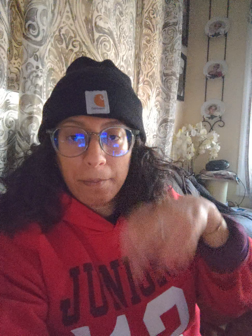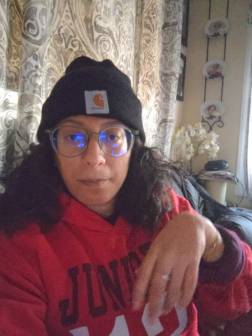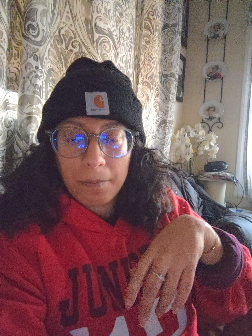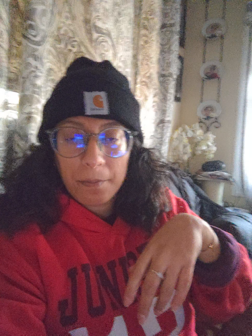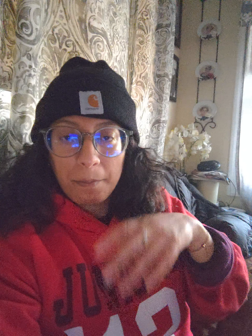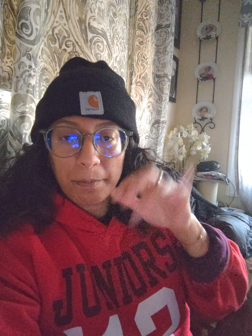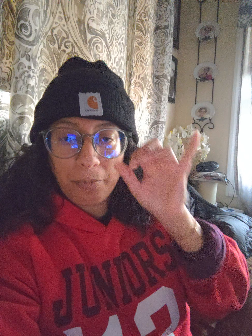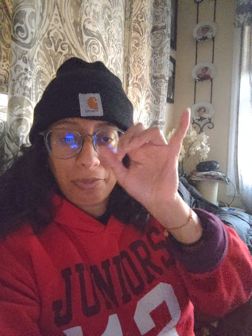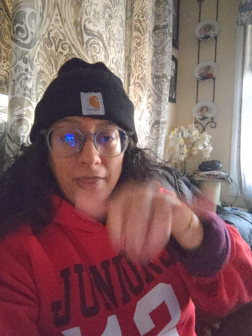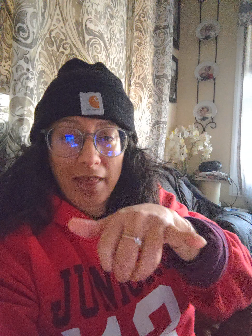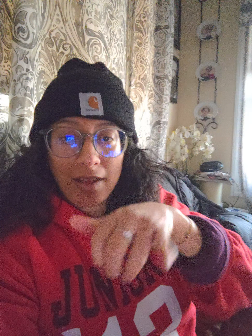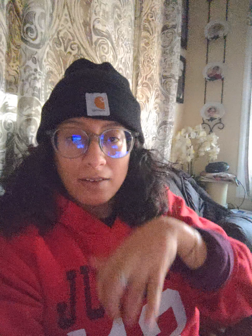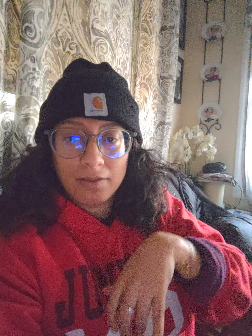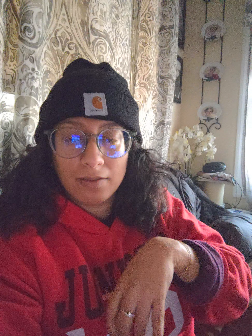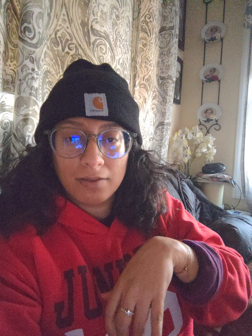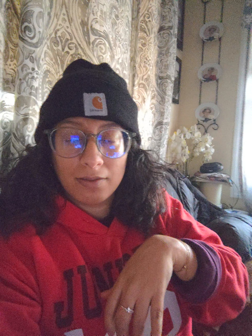that